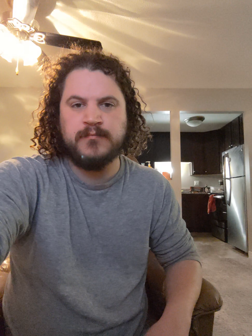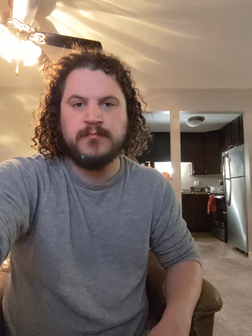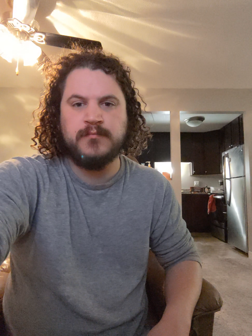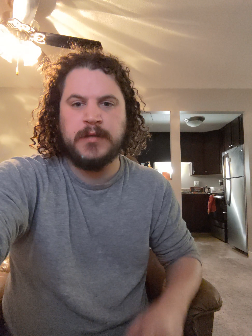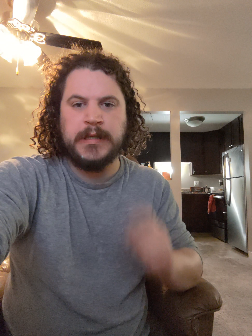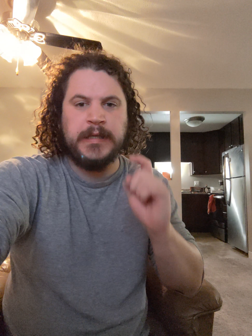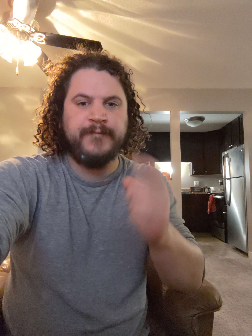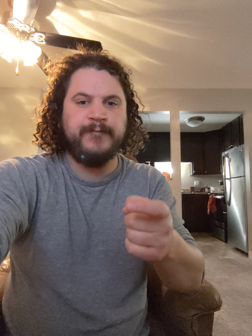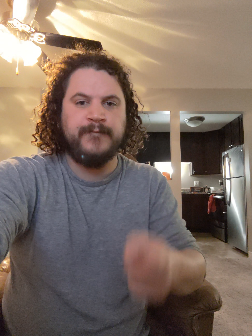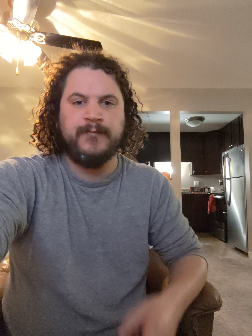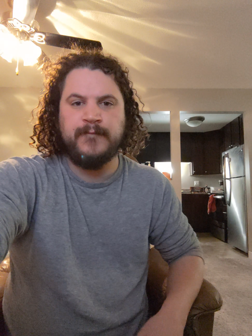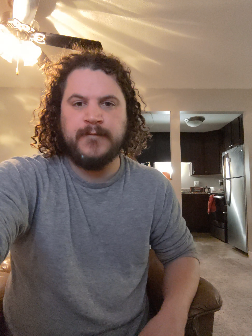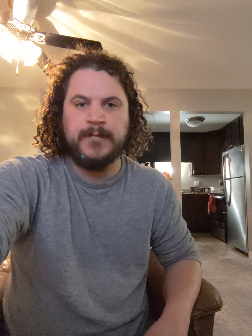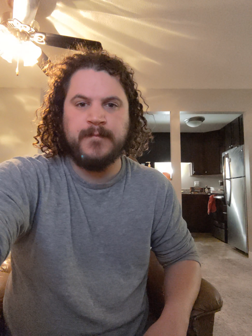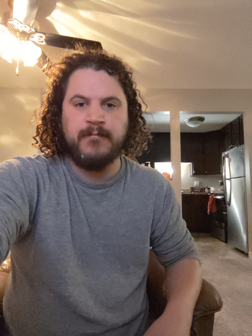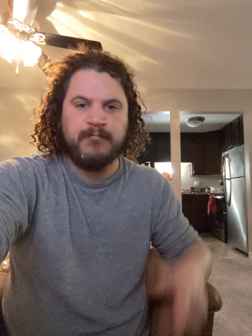gift